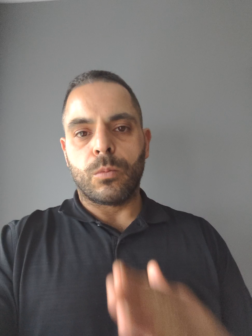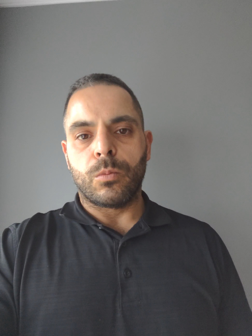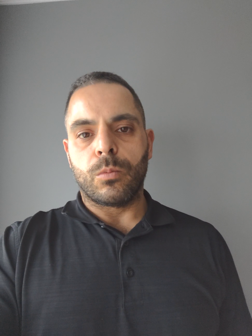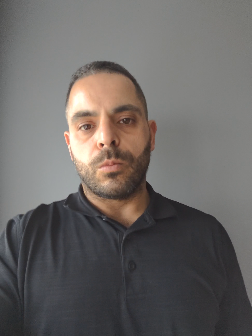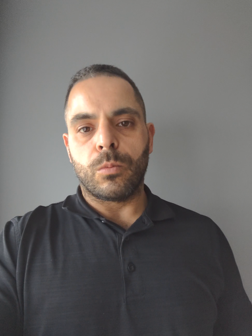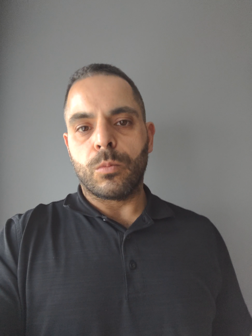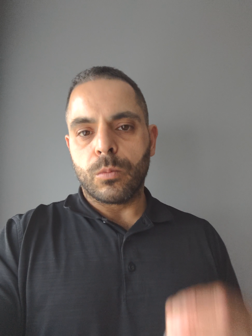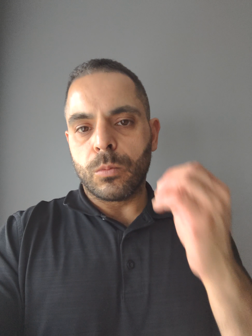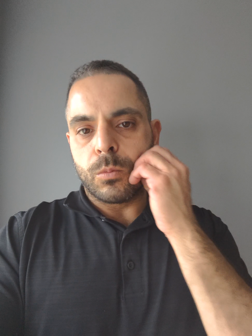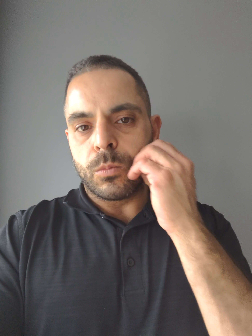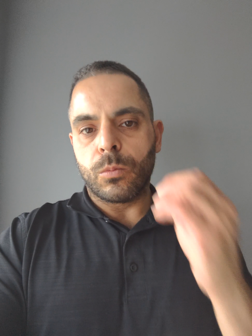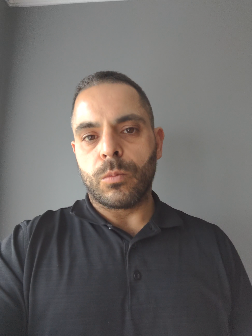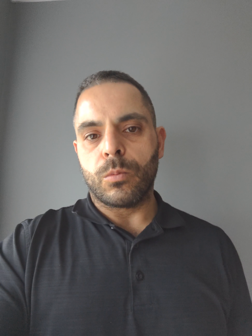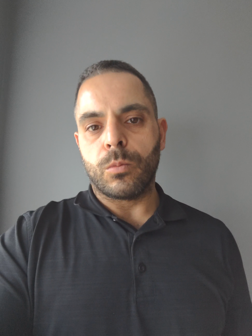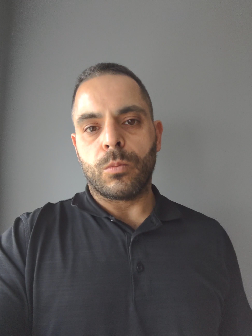kiss